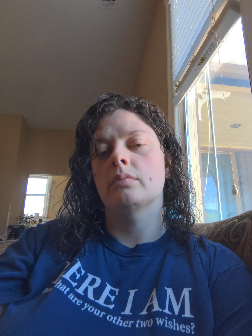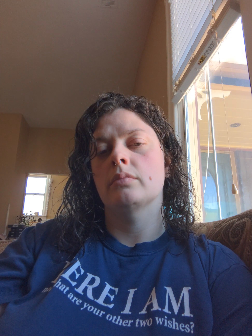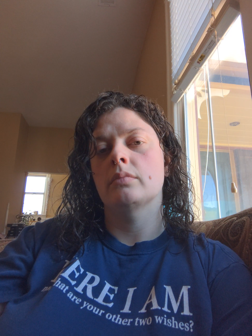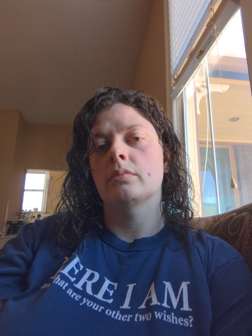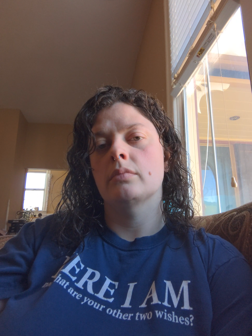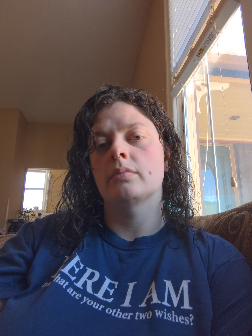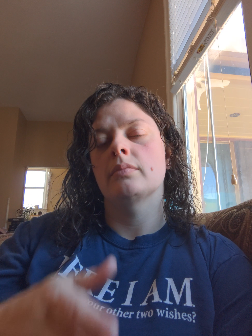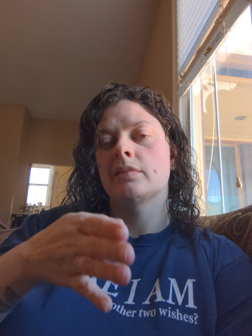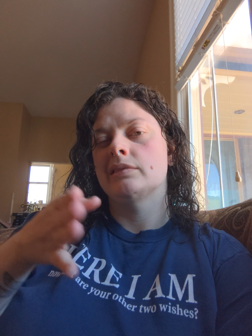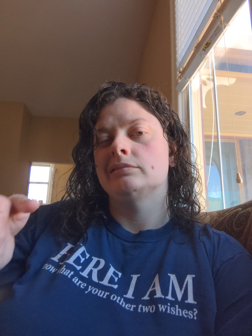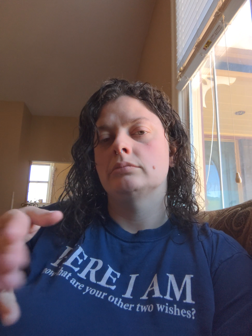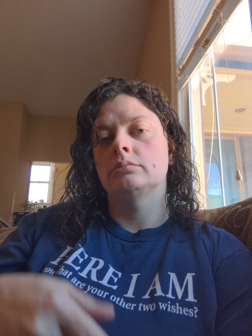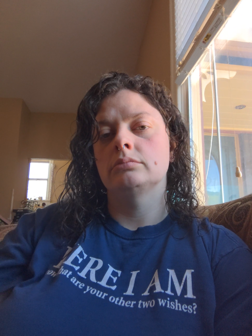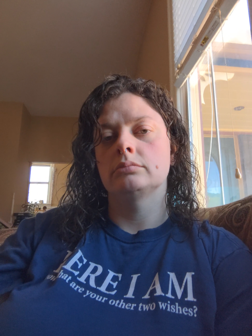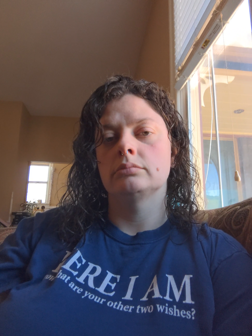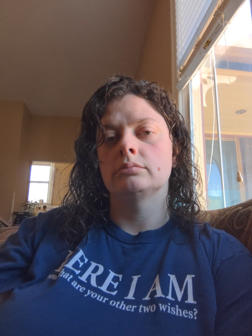beside